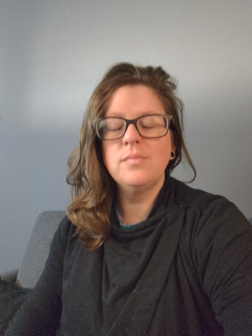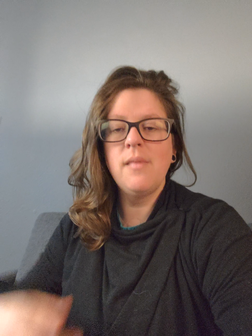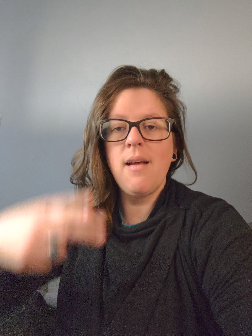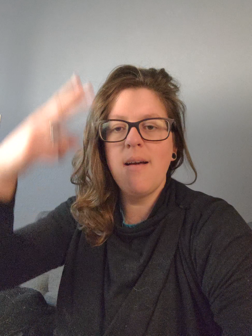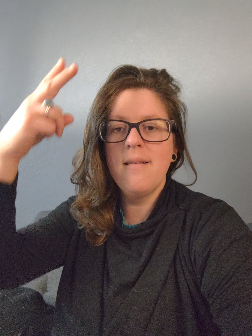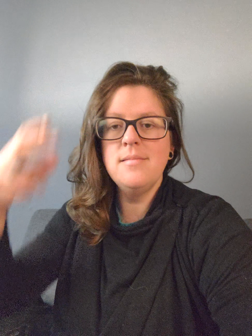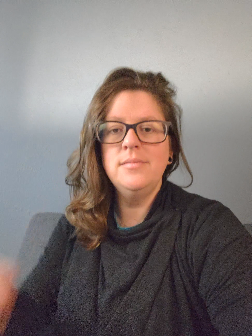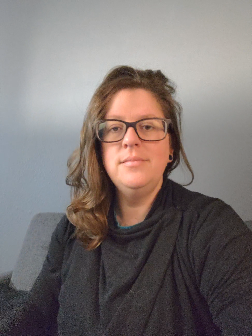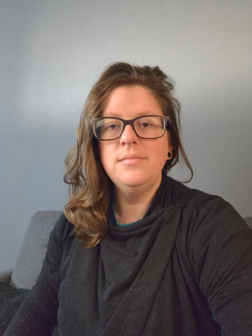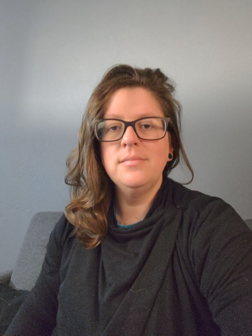high